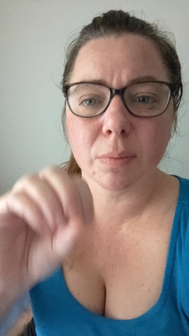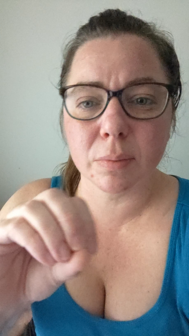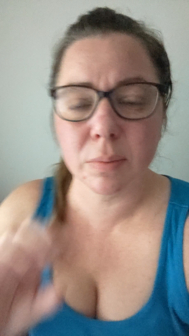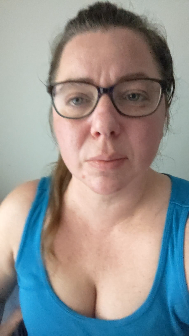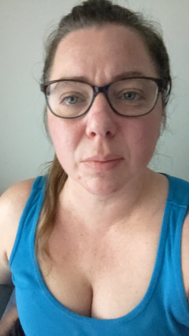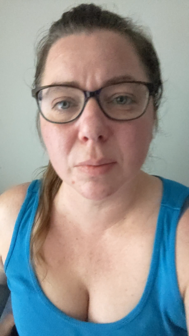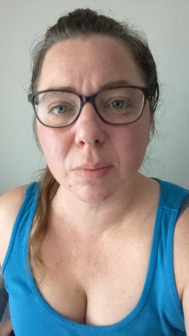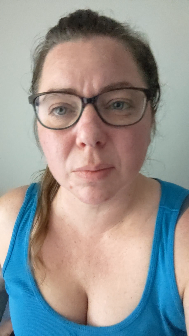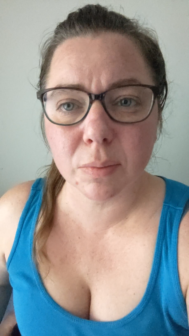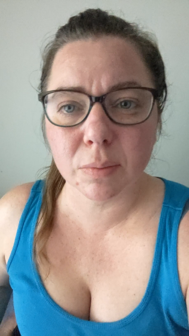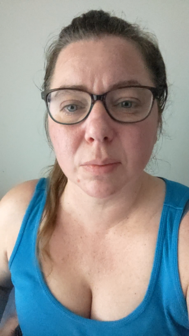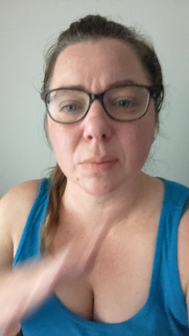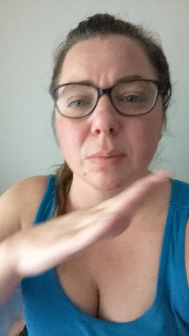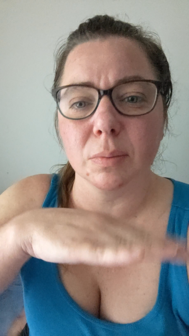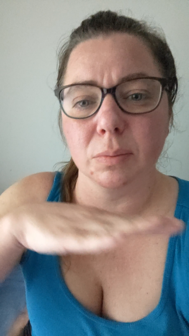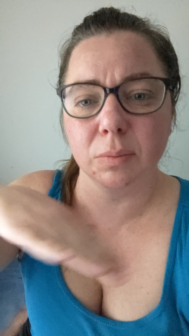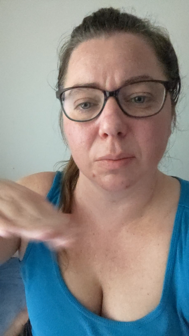children